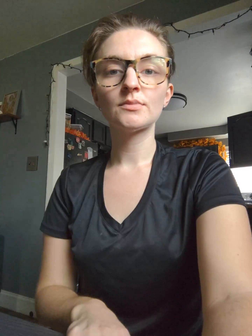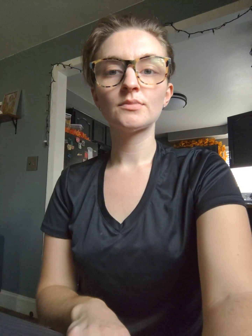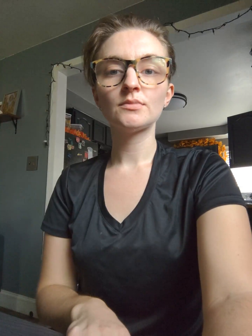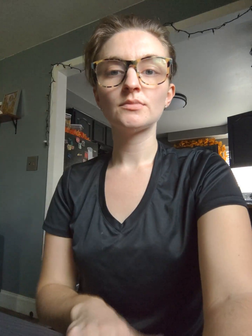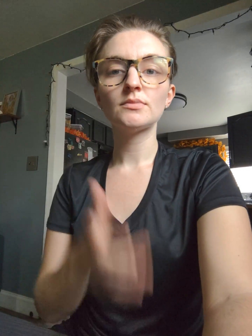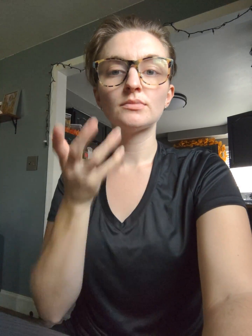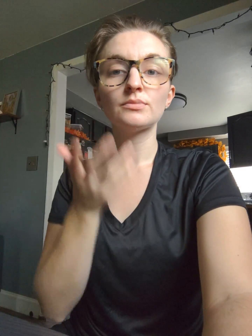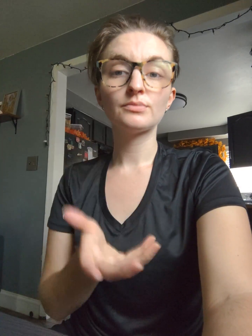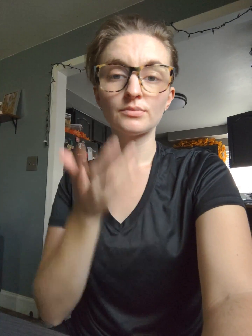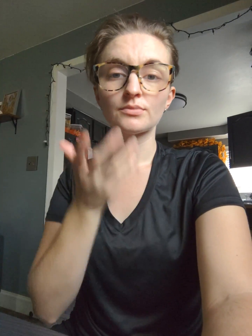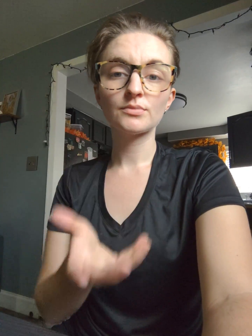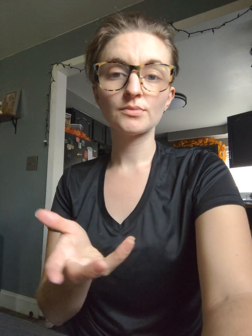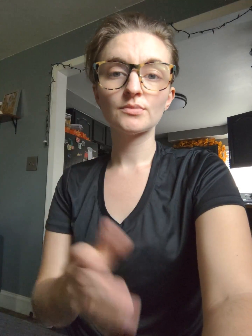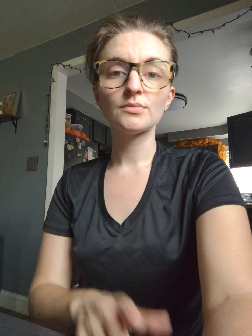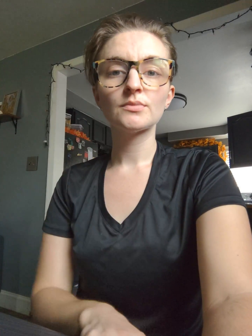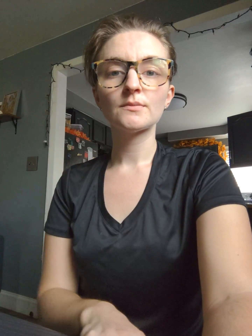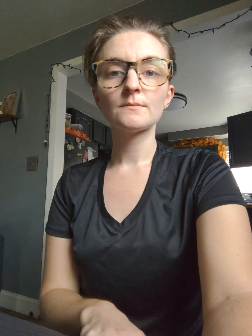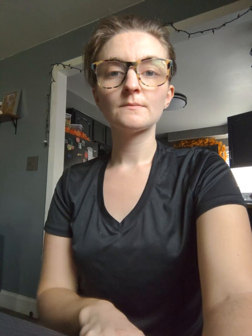heavy